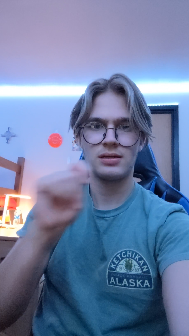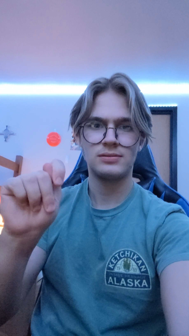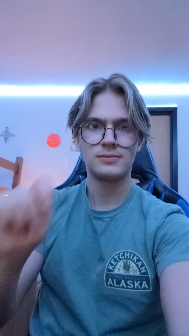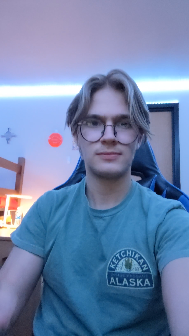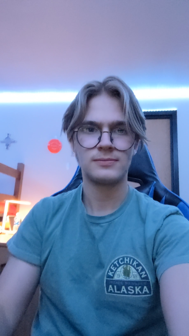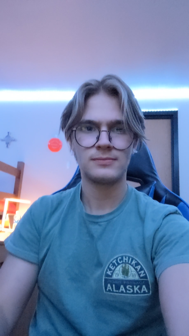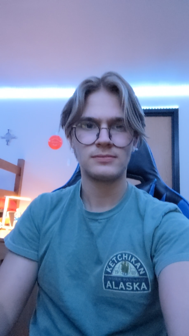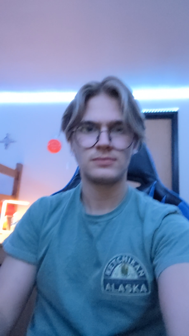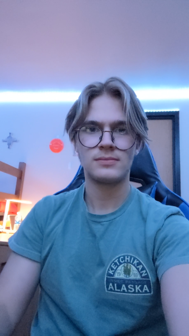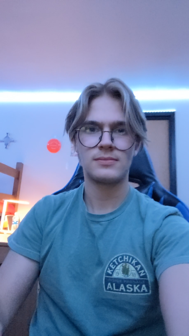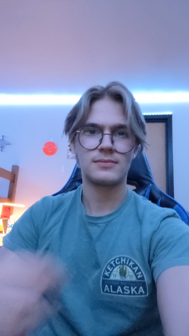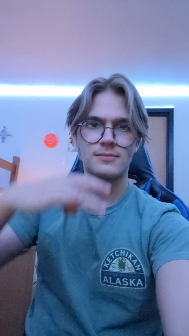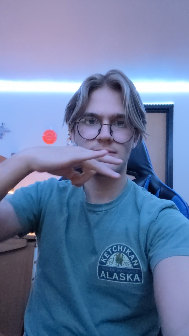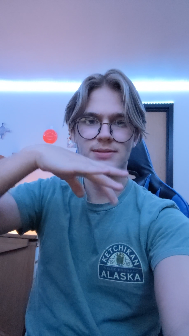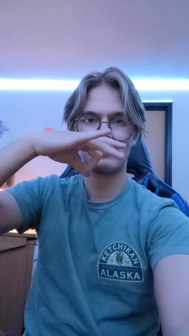pumpkin